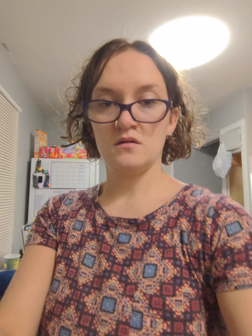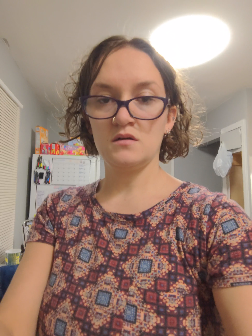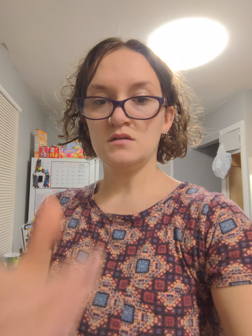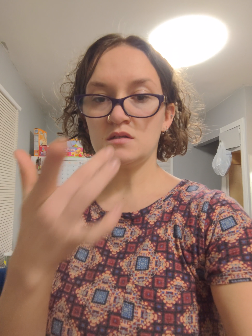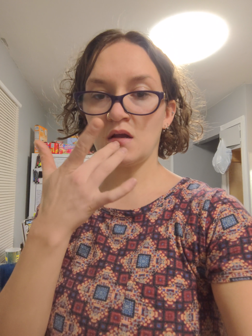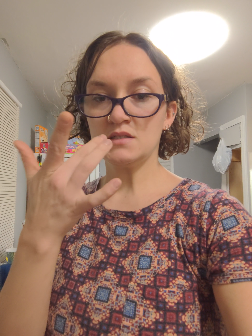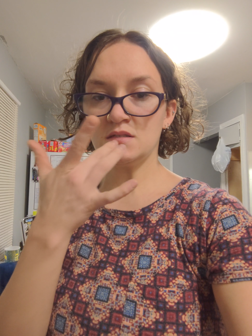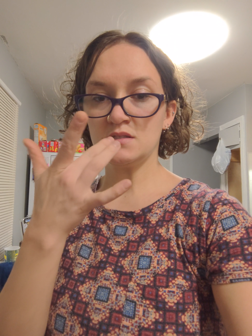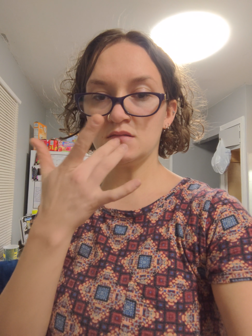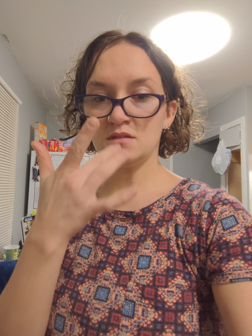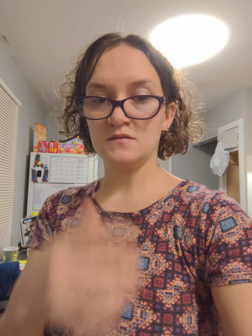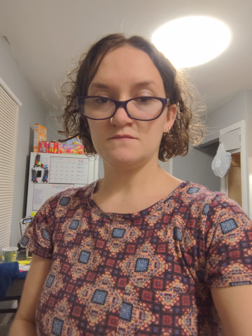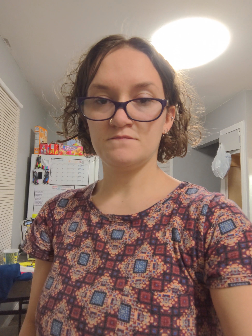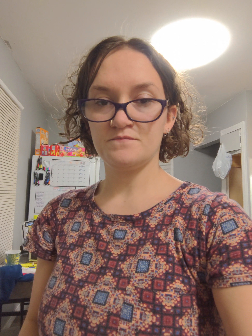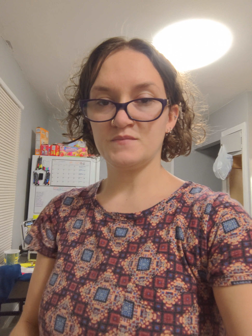taste